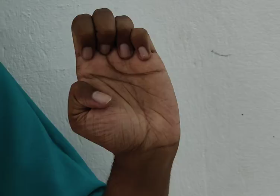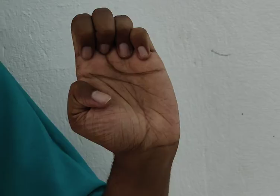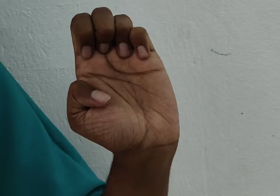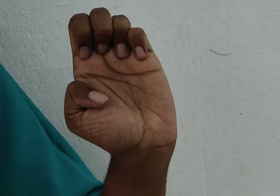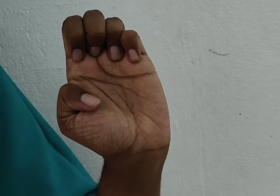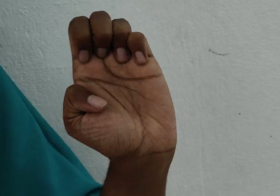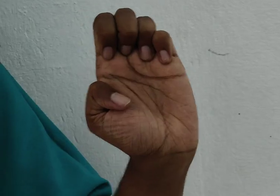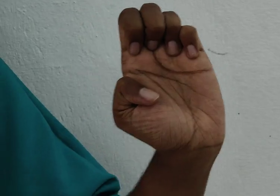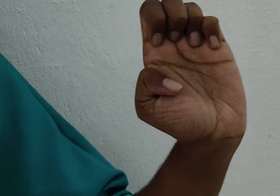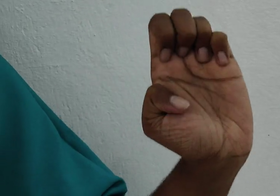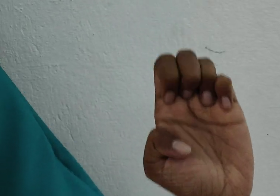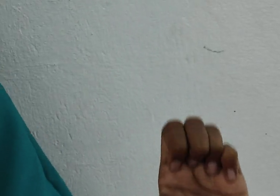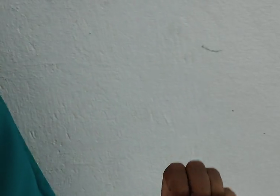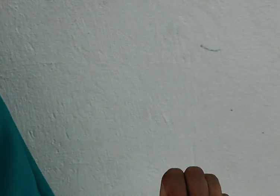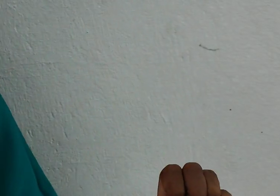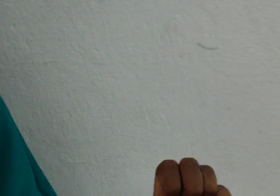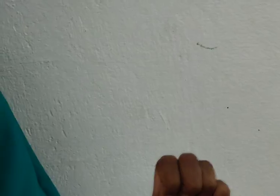ഈ